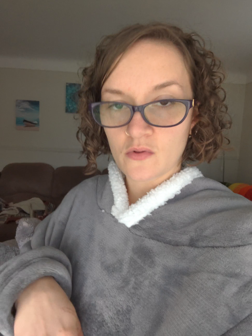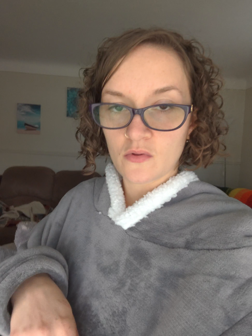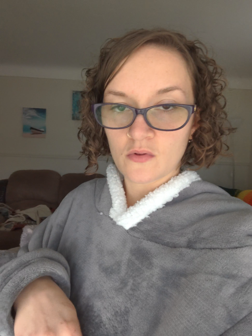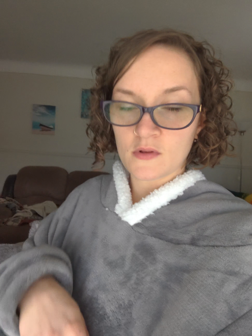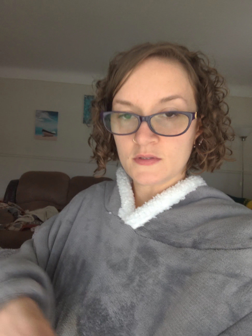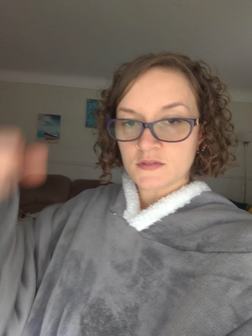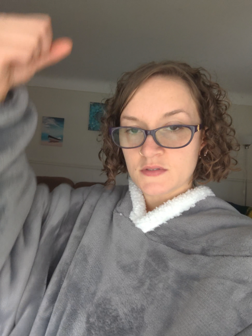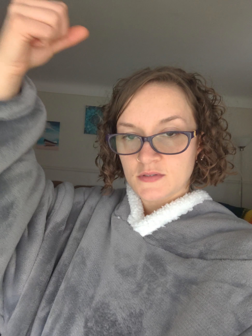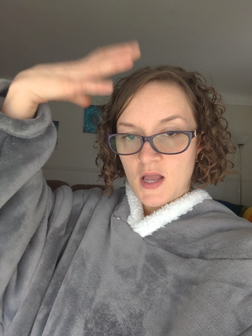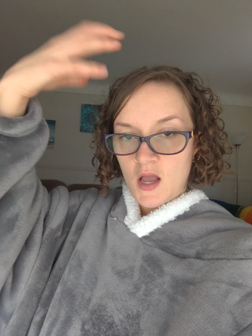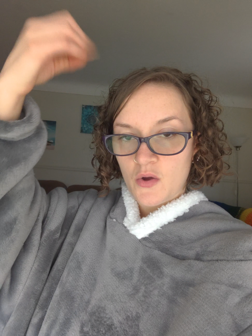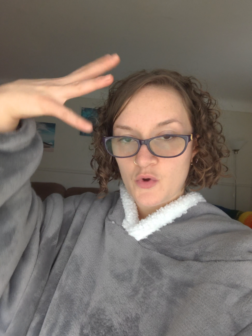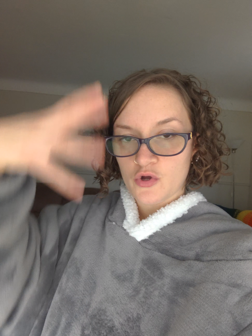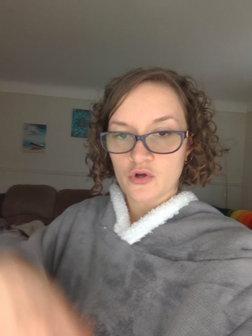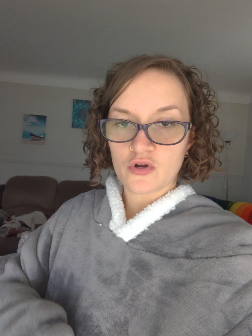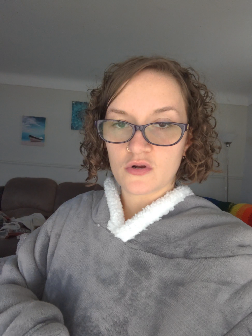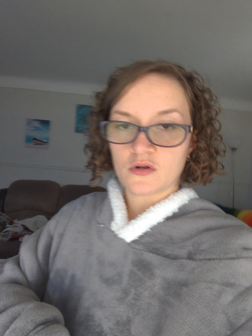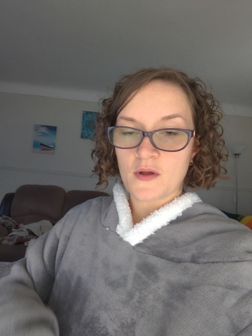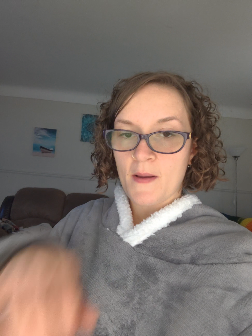shower